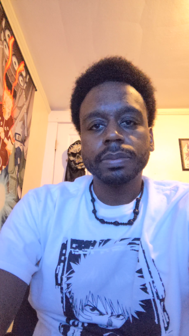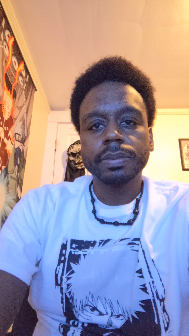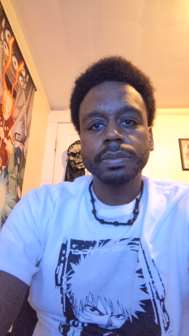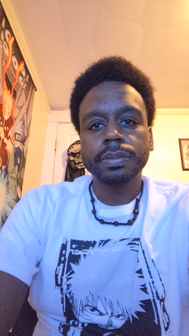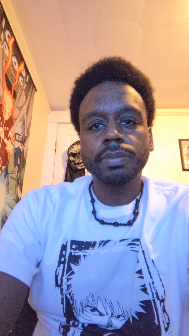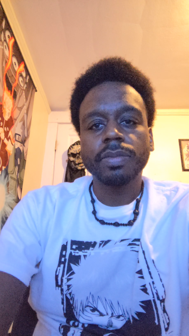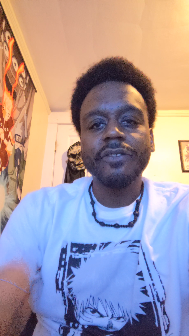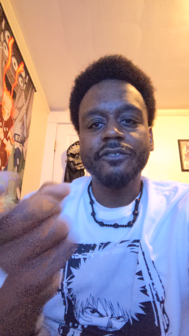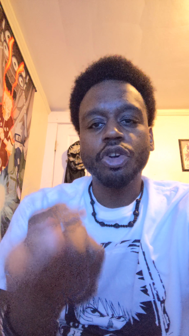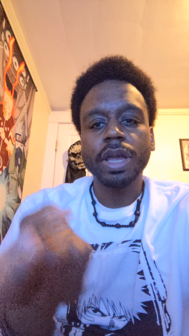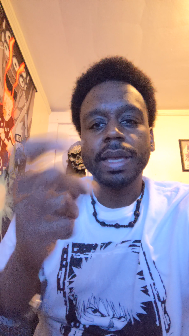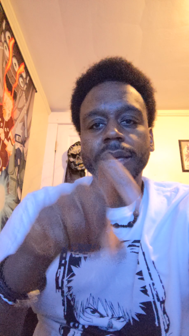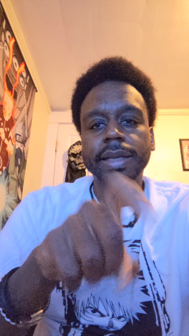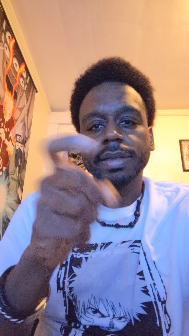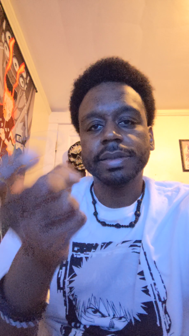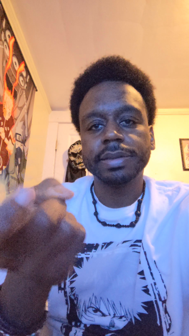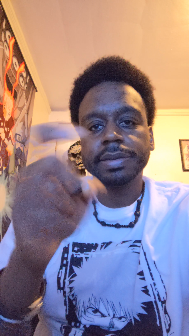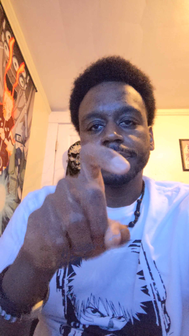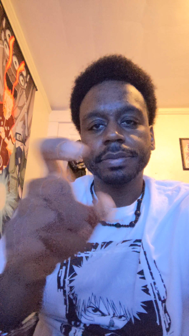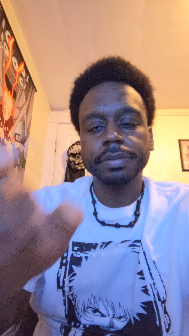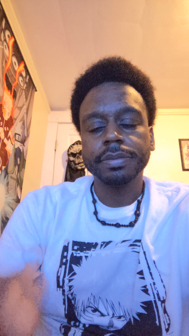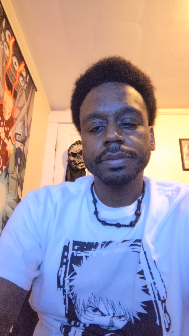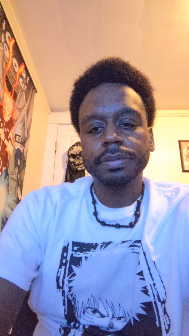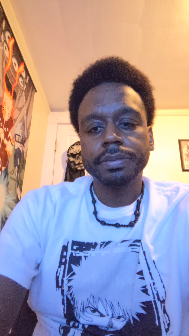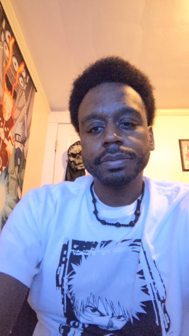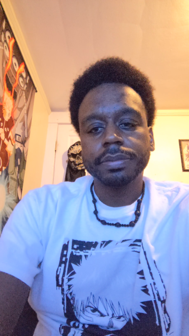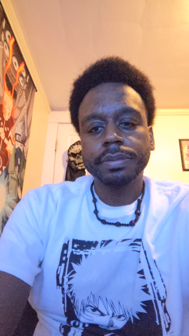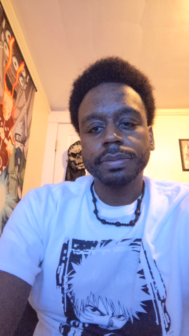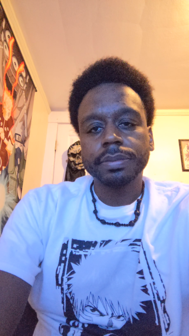friend